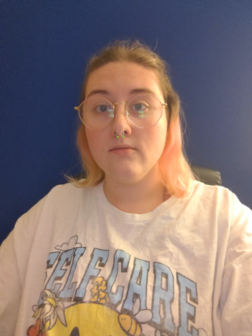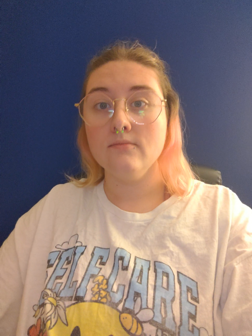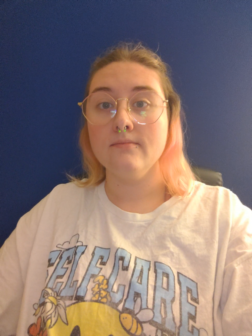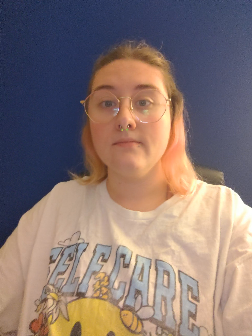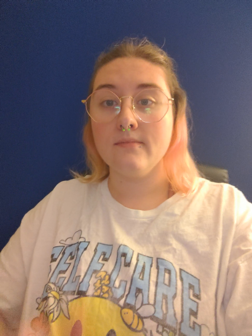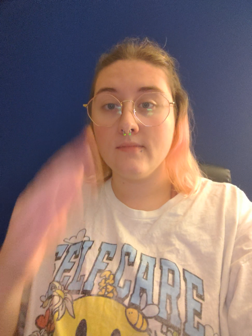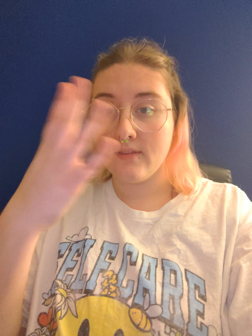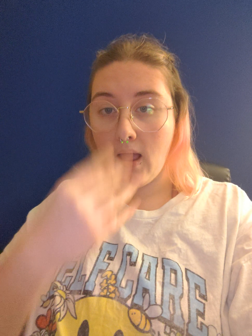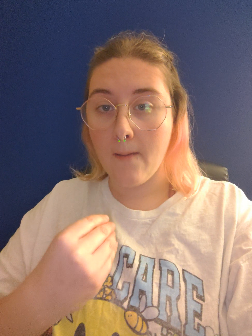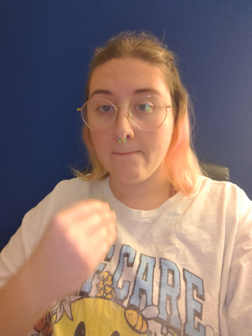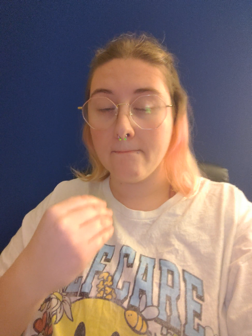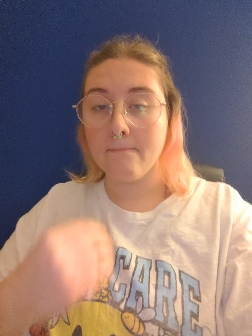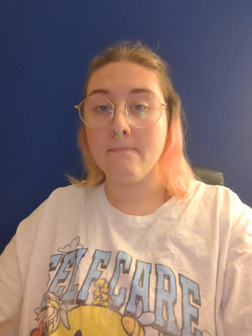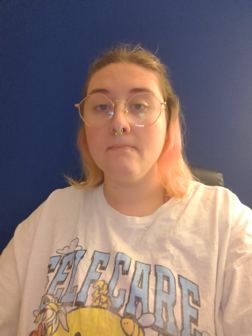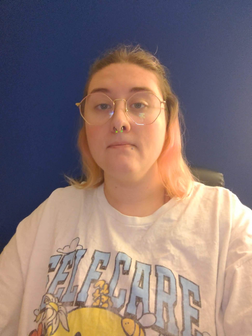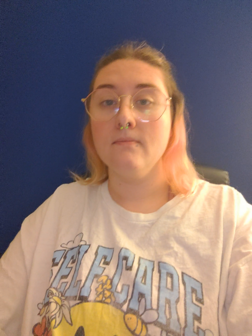nap